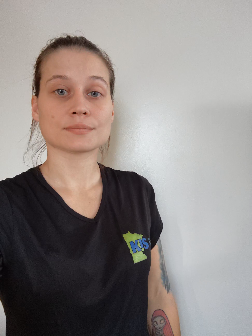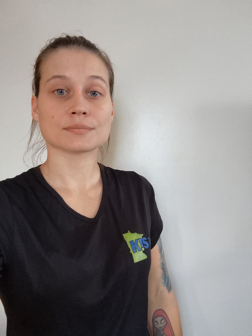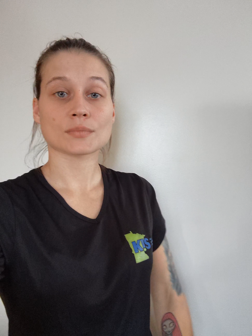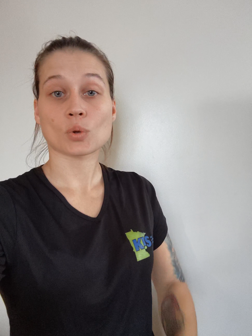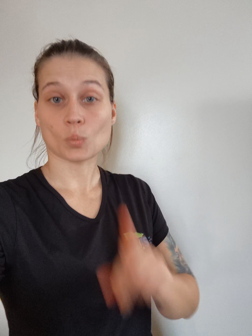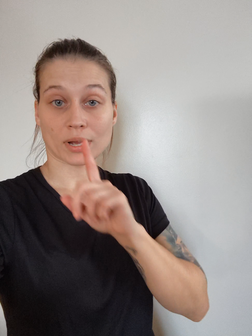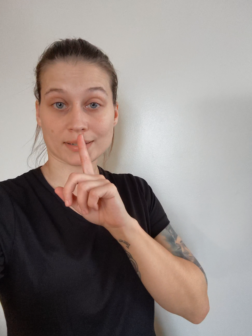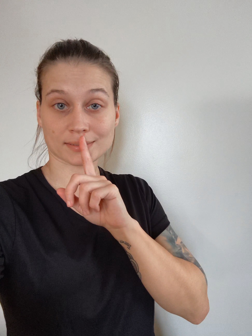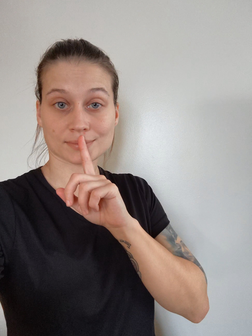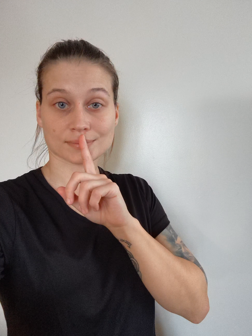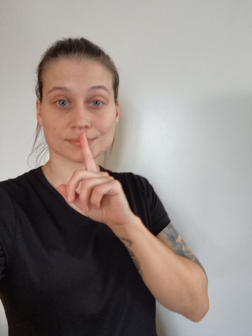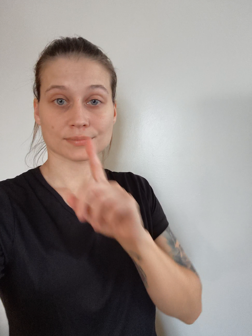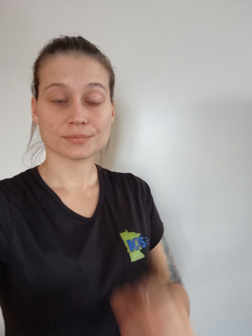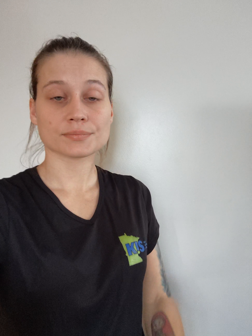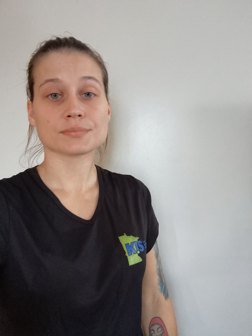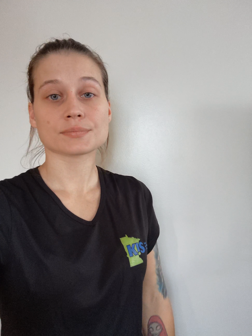quiet